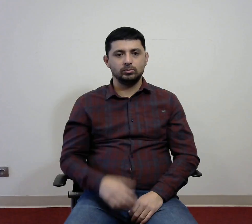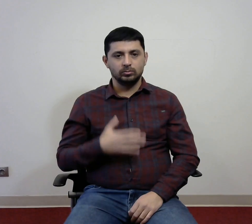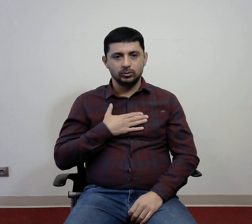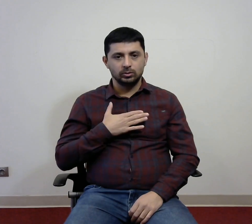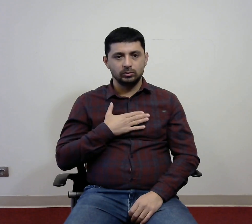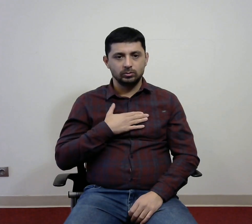mən